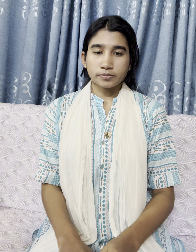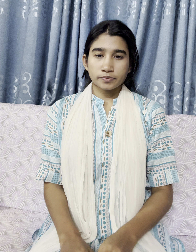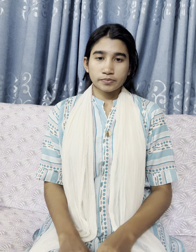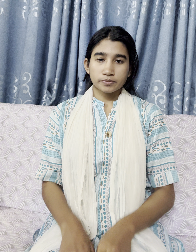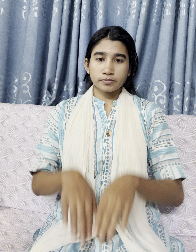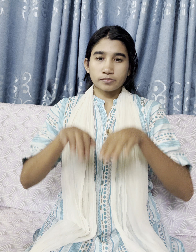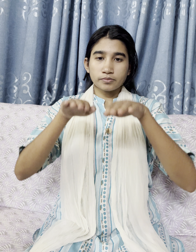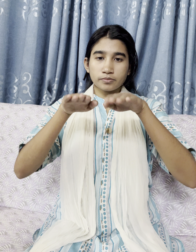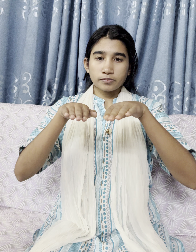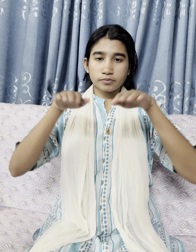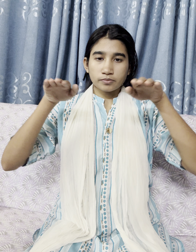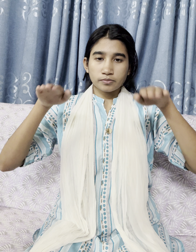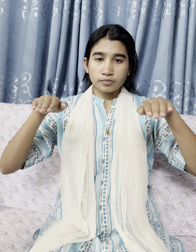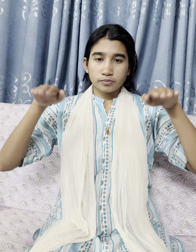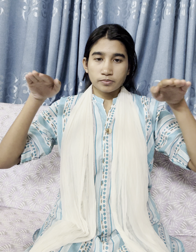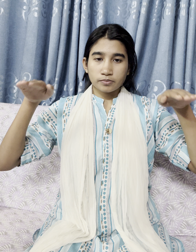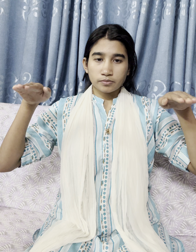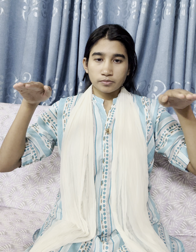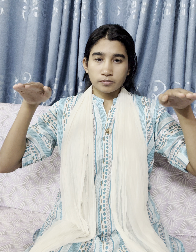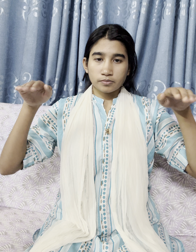শিশু